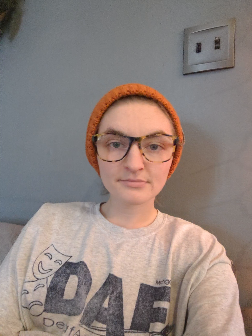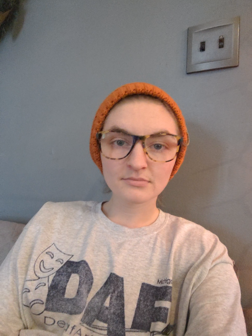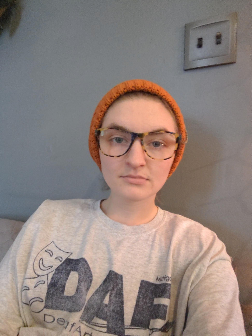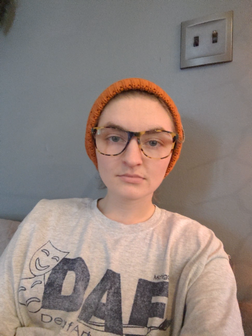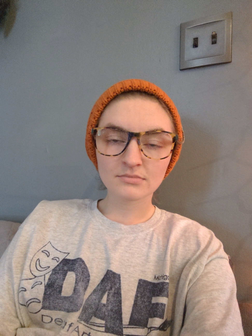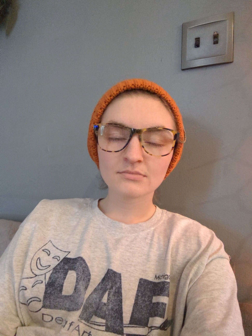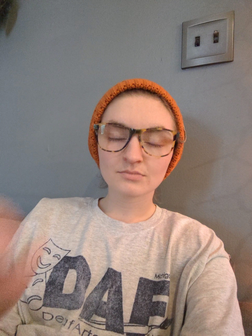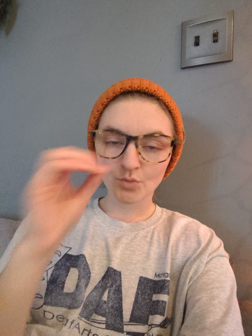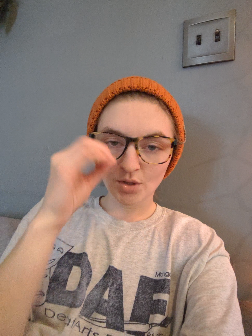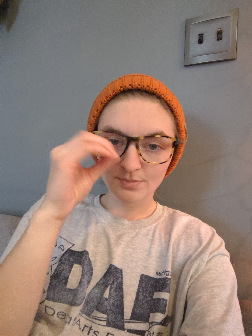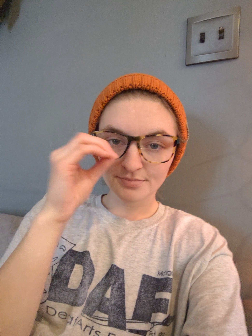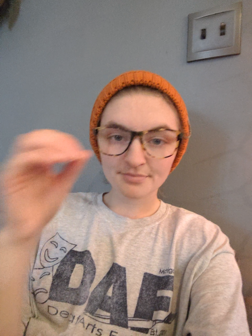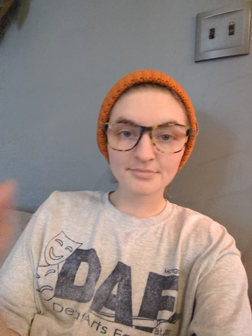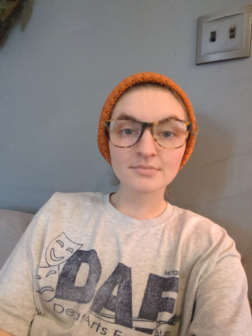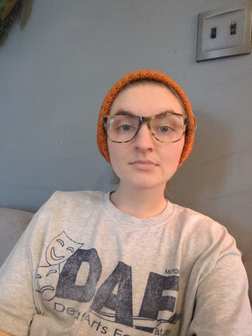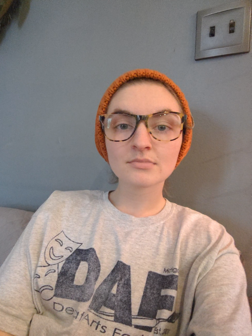owl